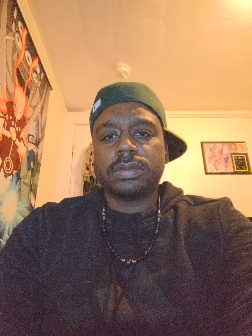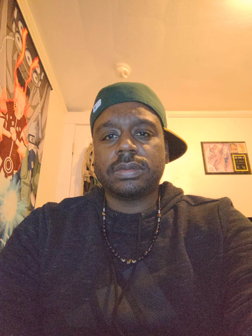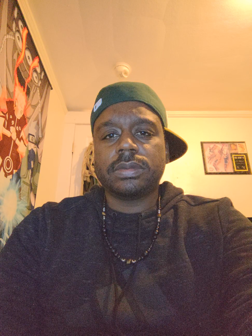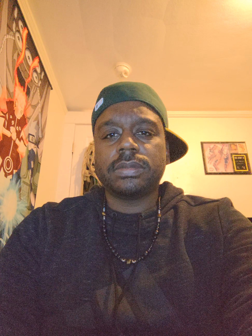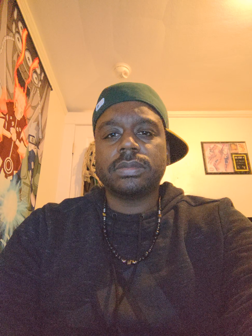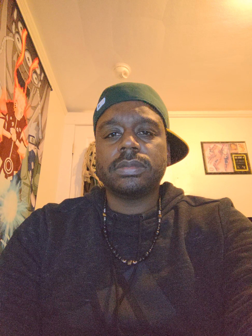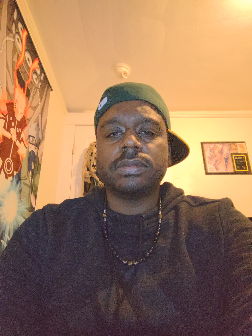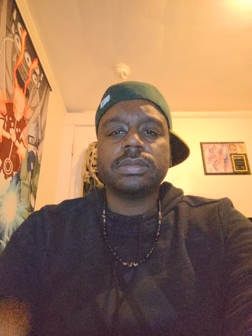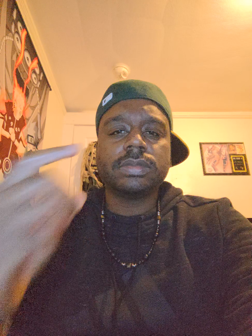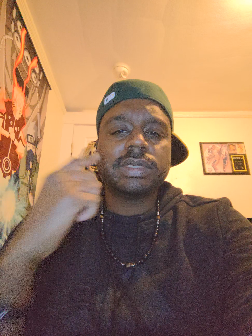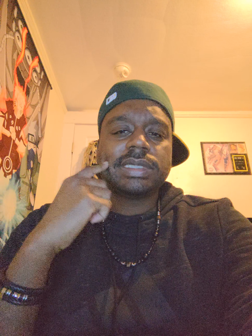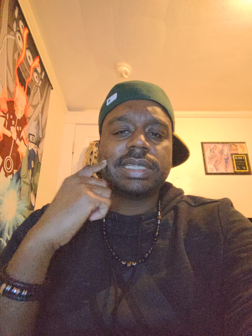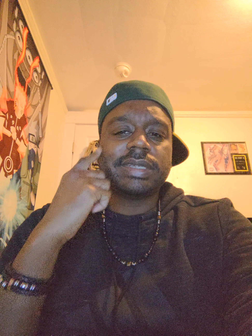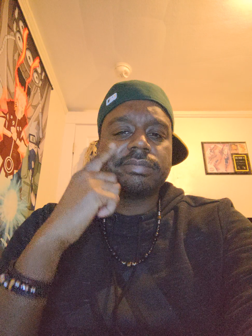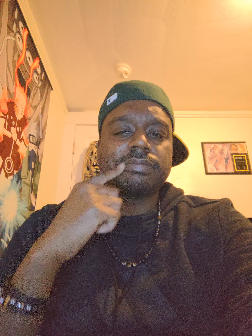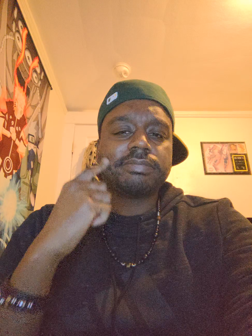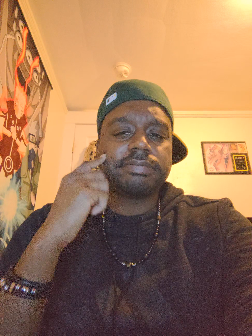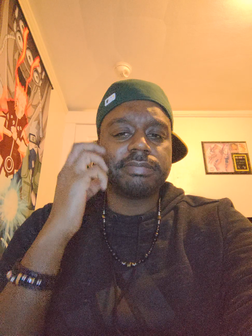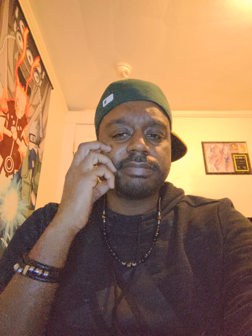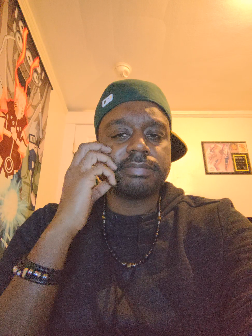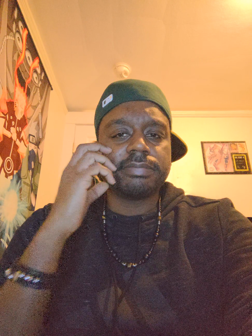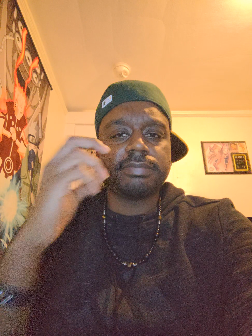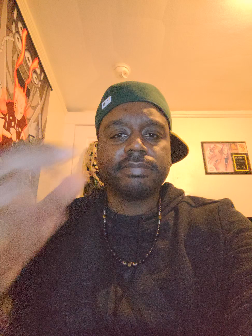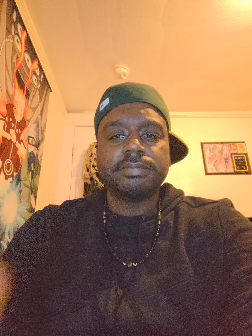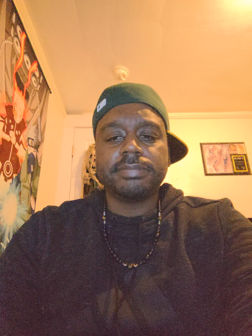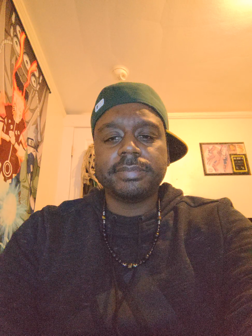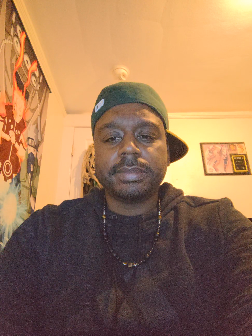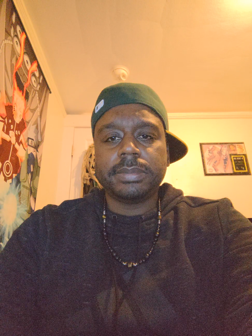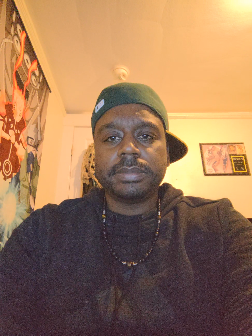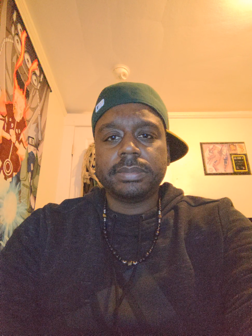cheek